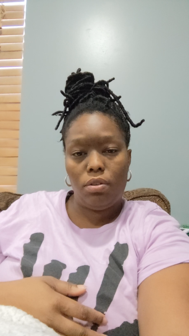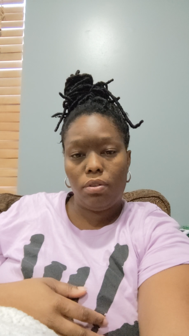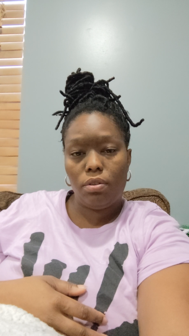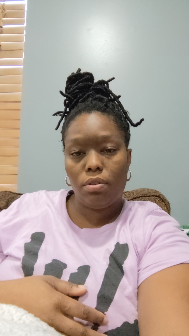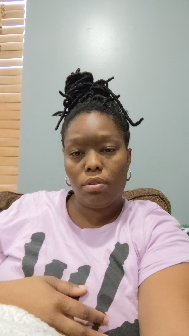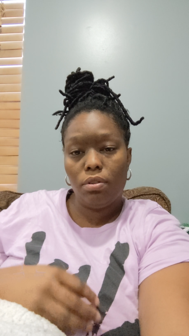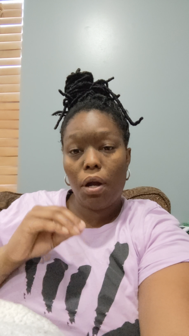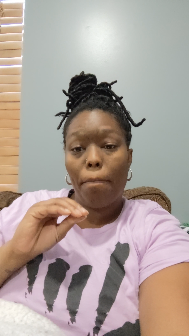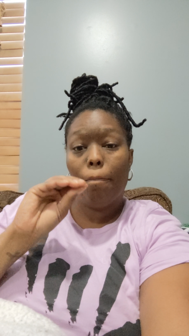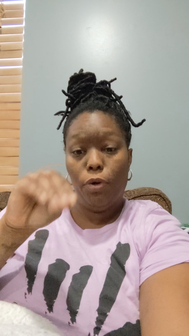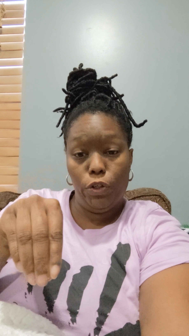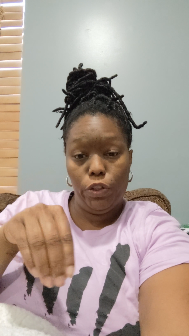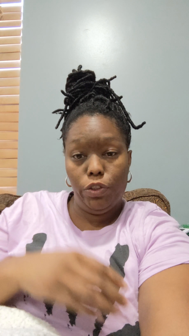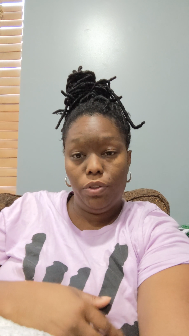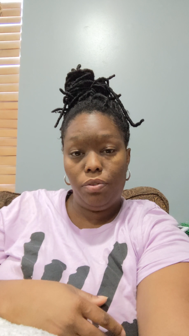put